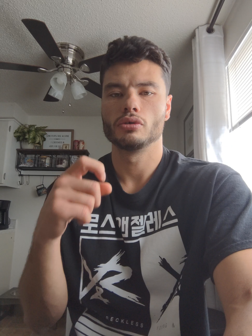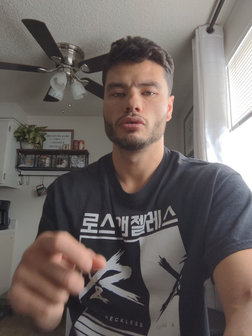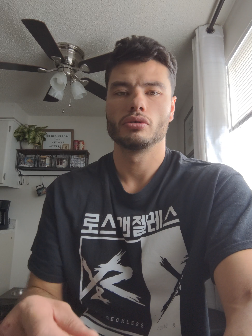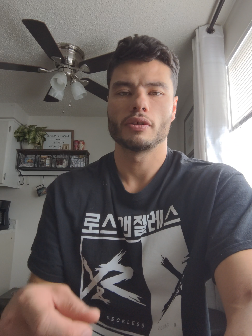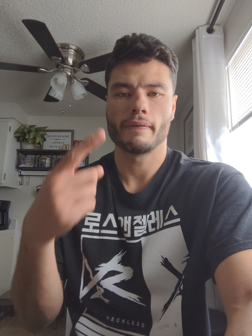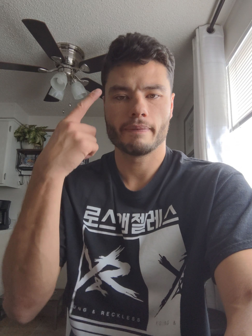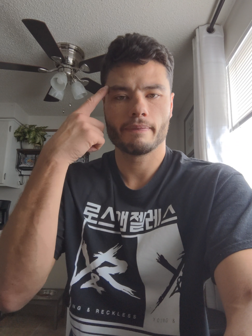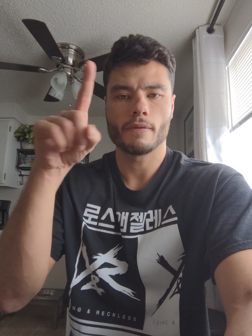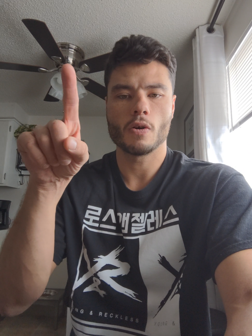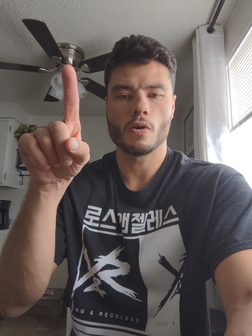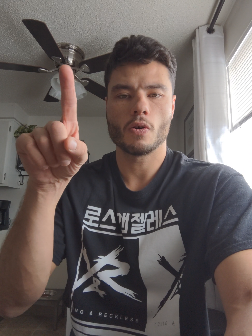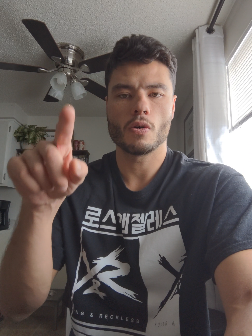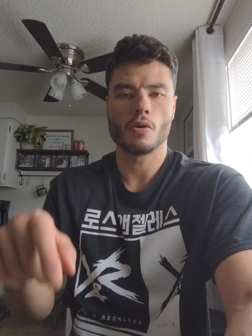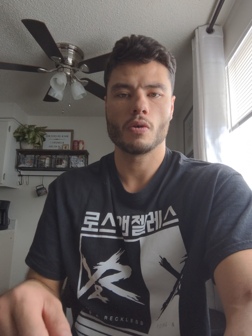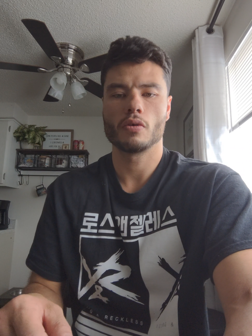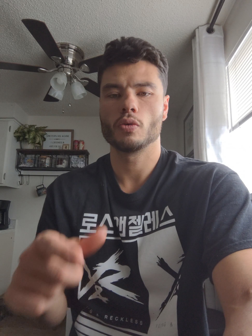for